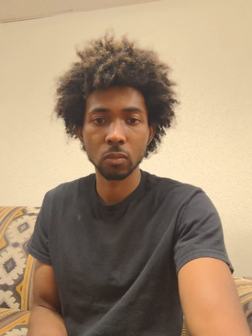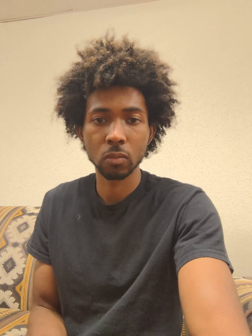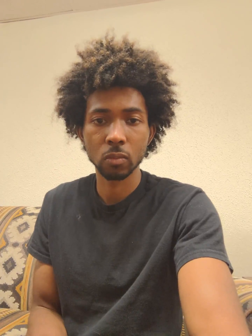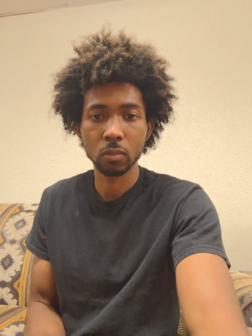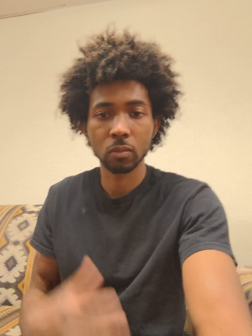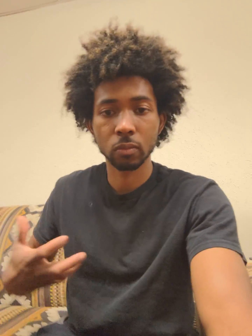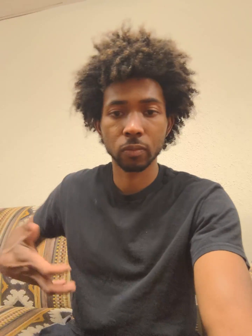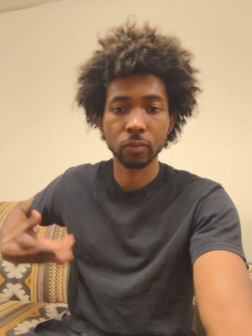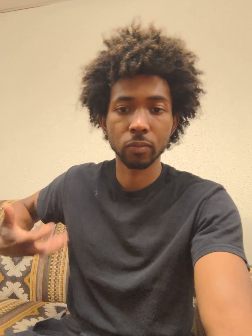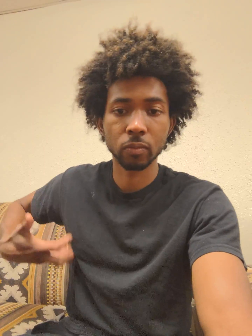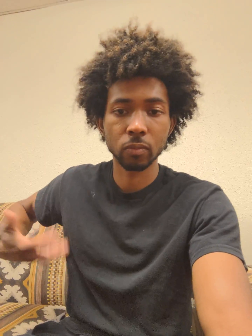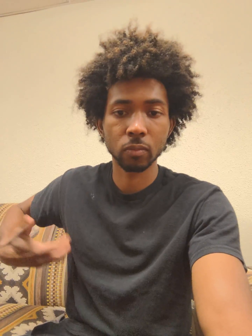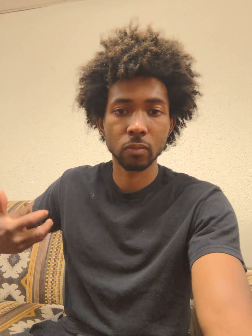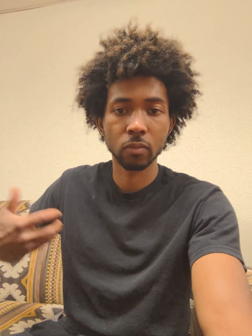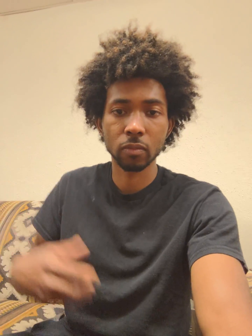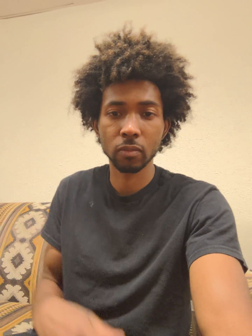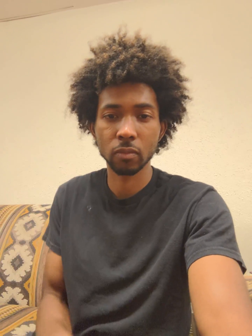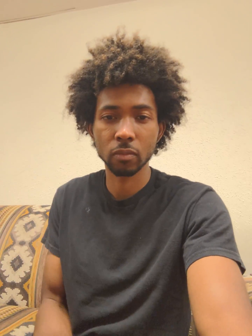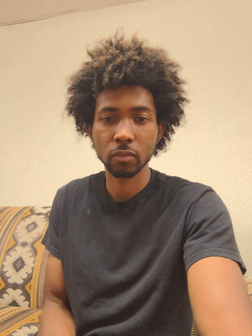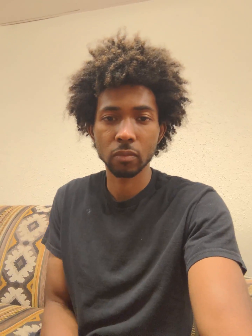monkey